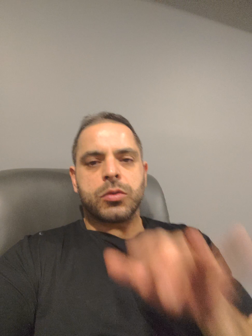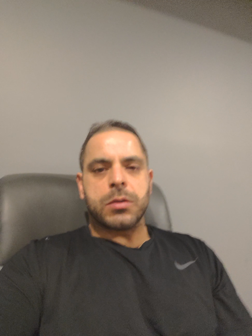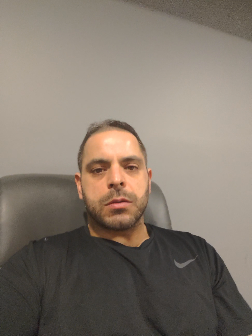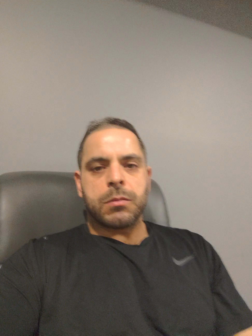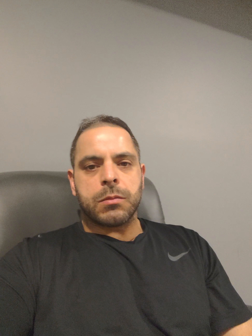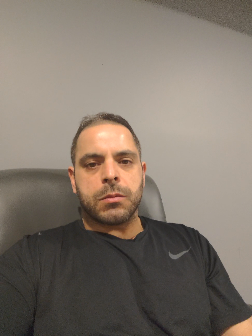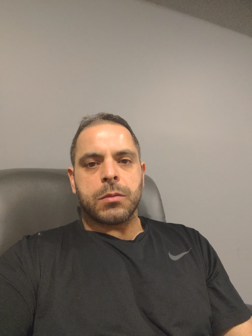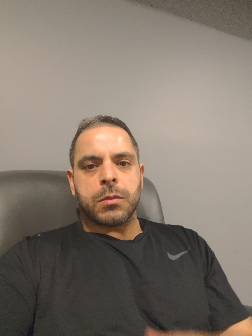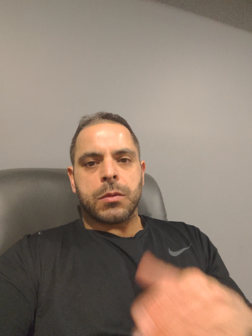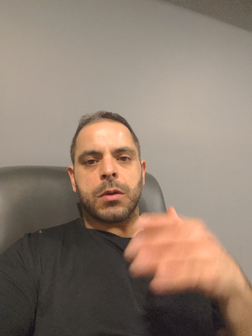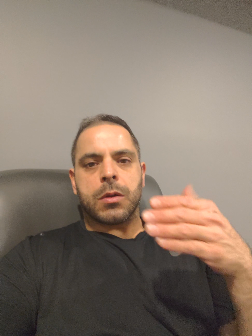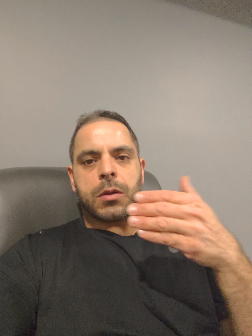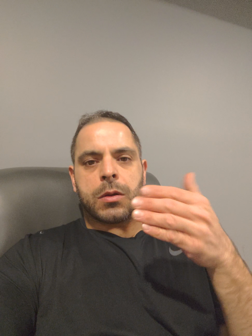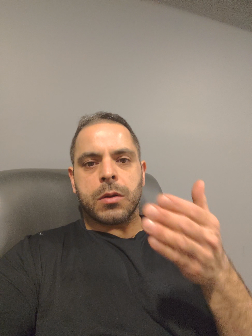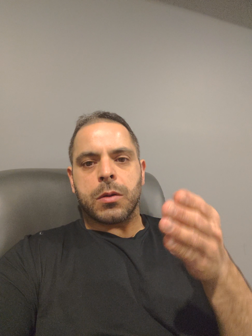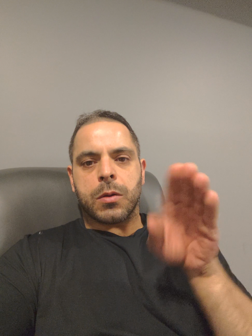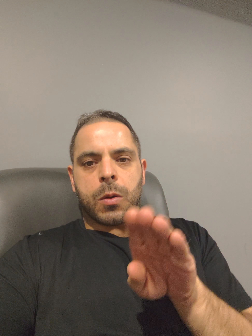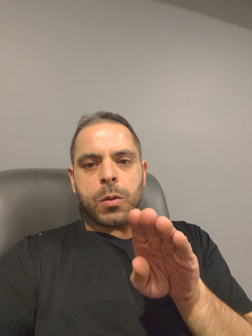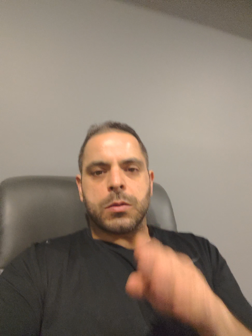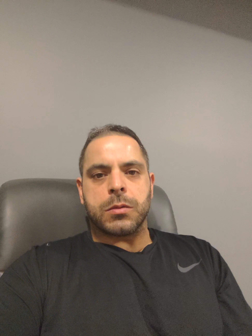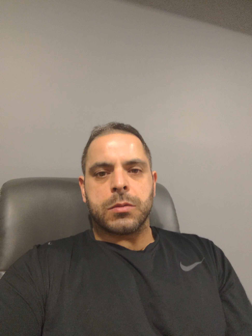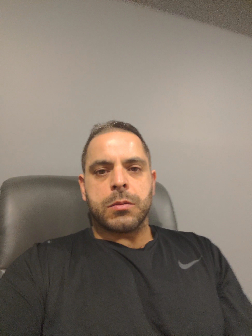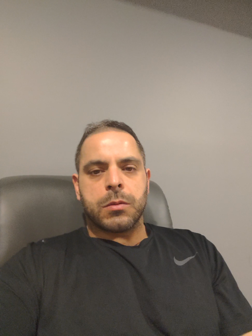close